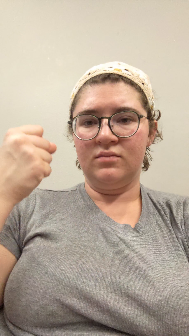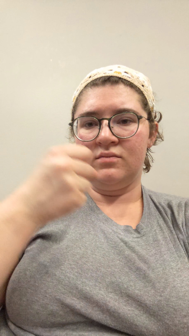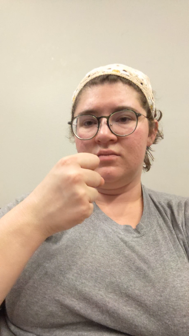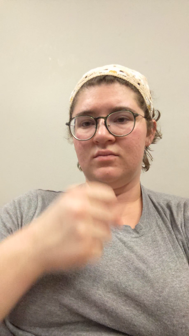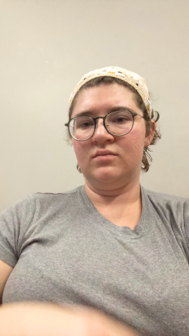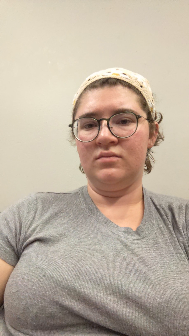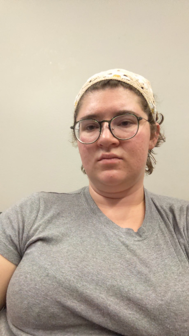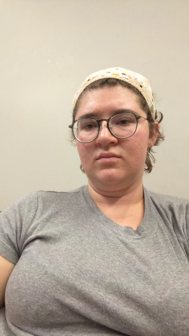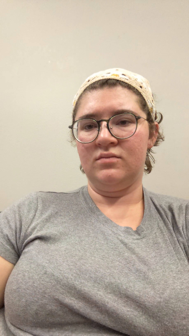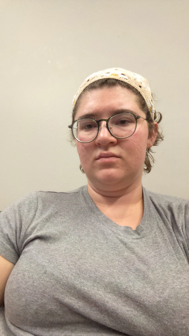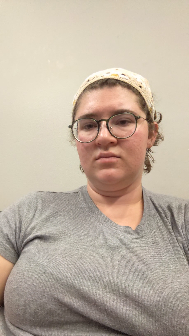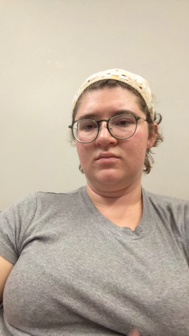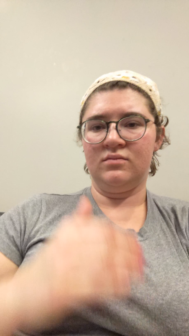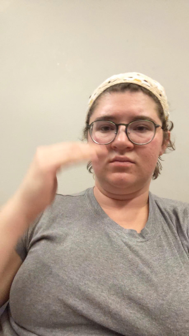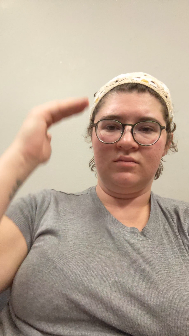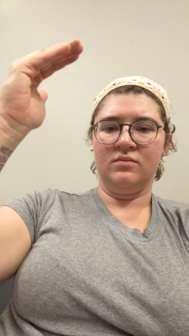big